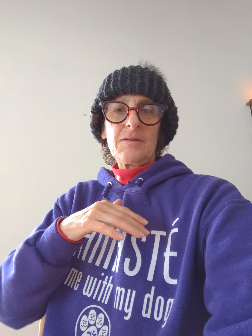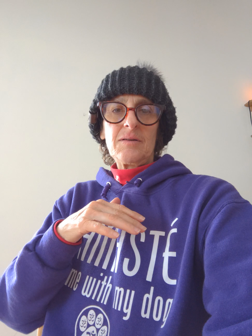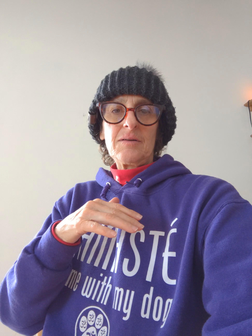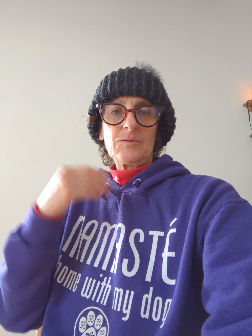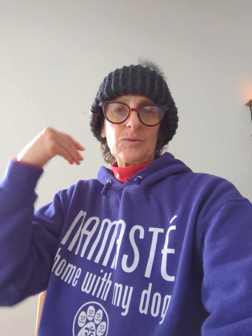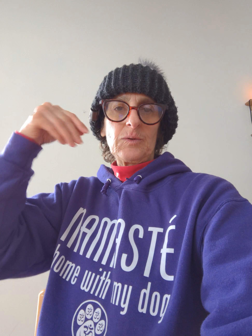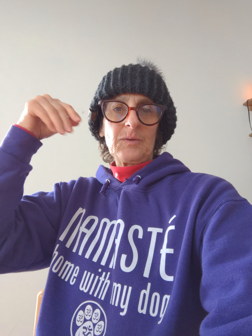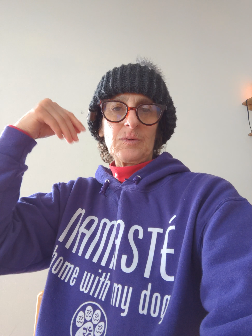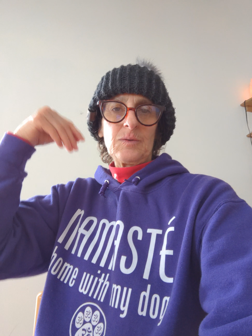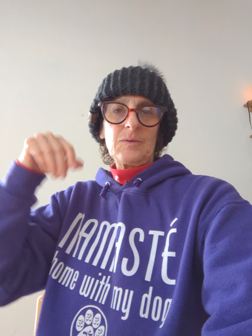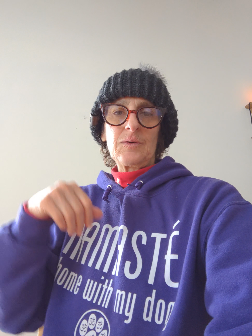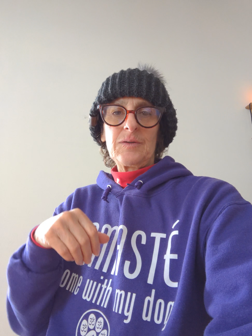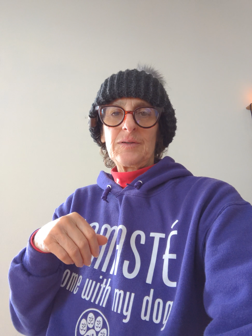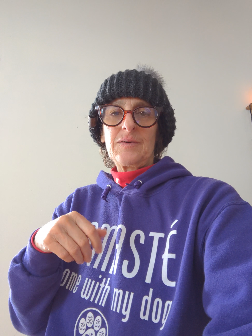store